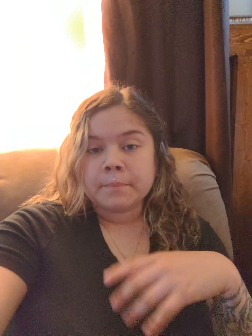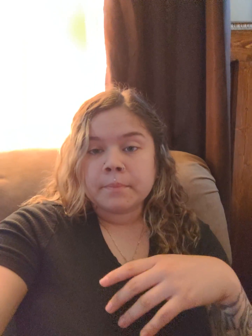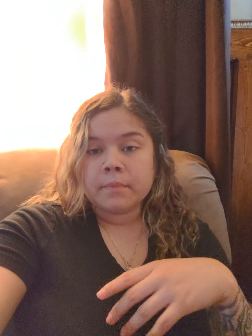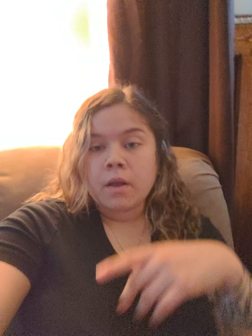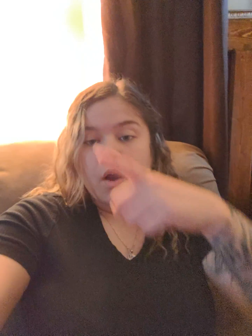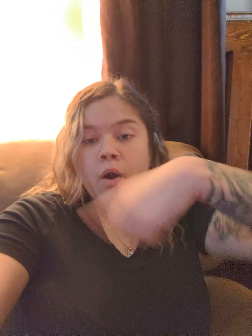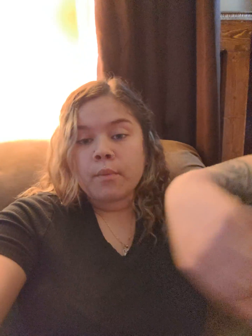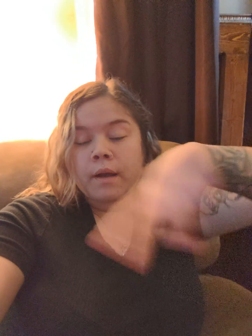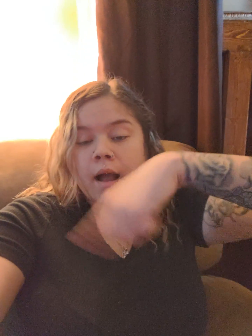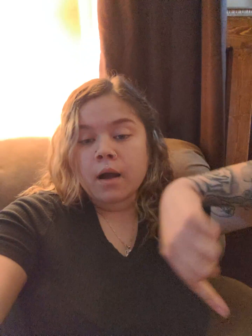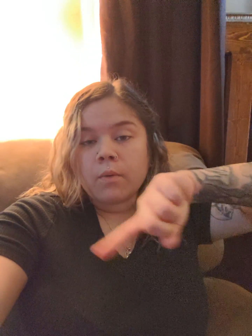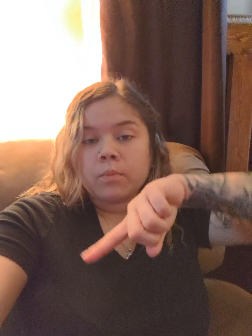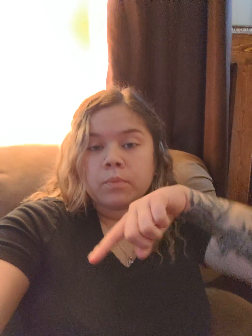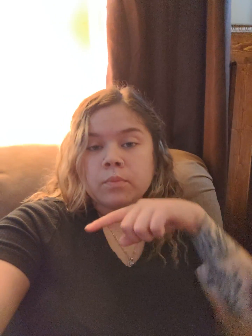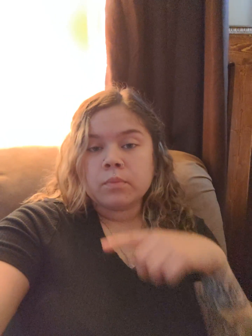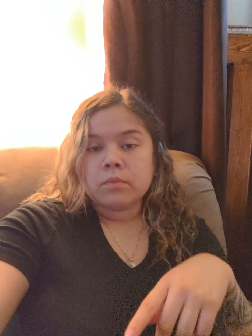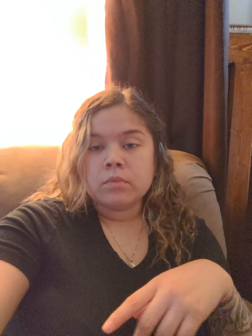around